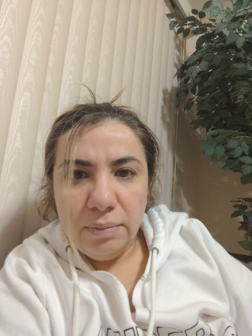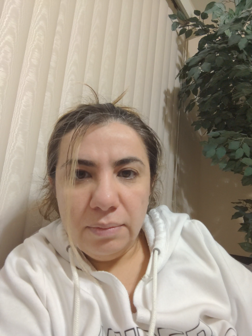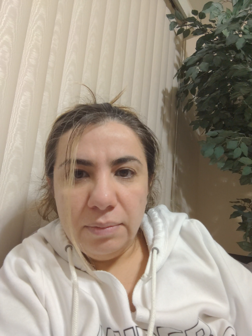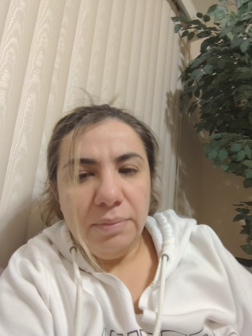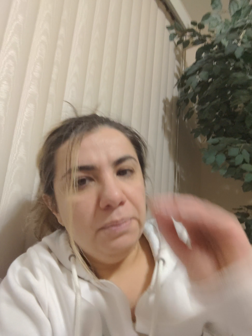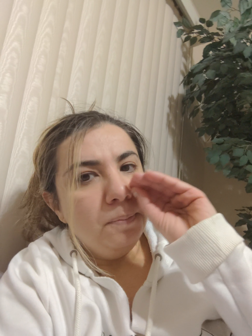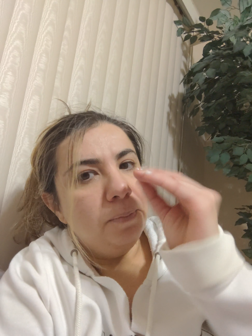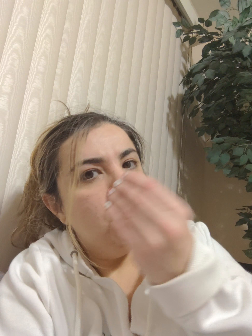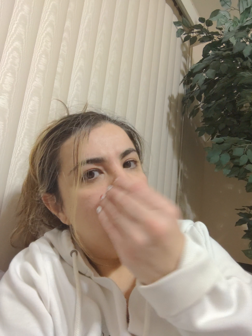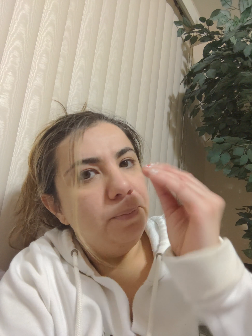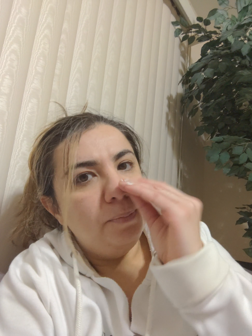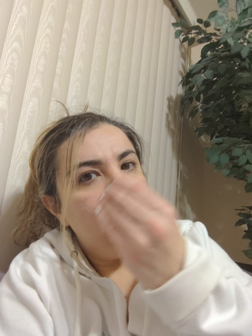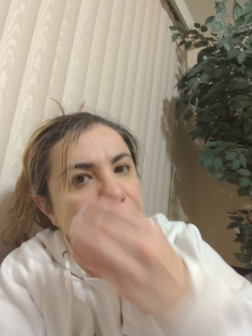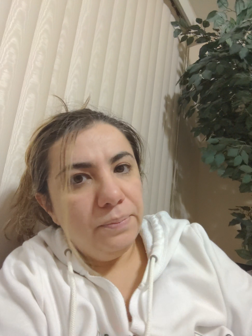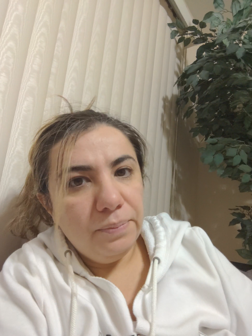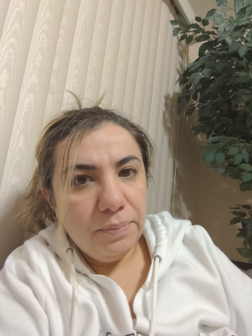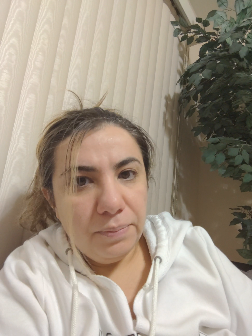flower